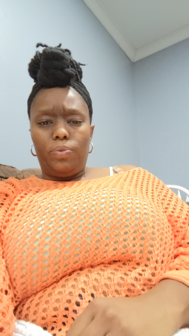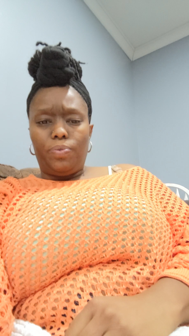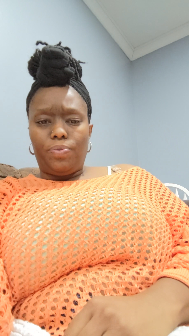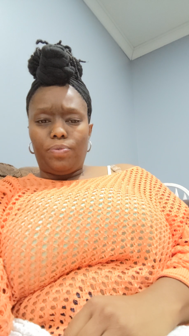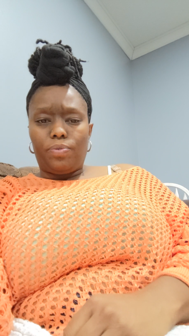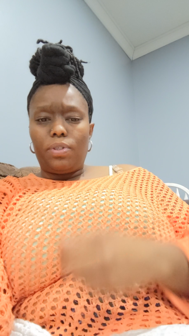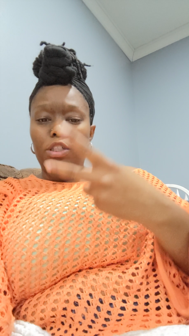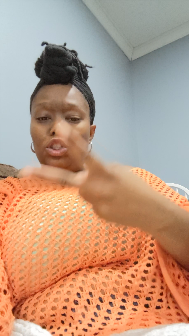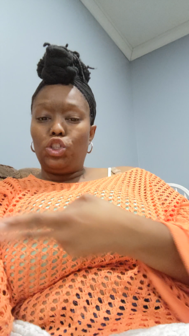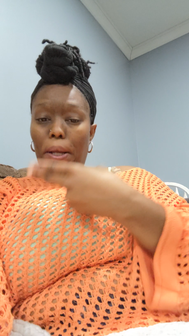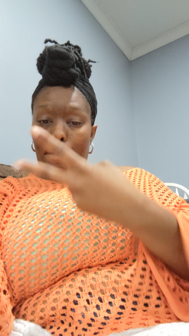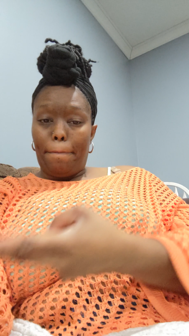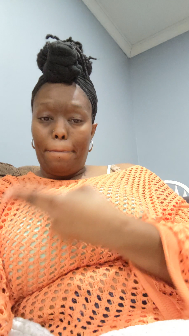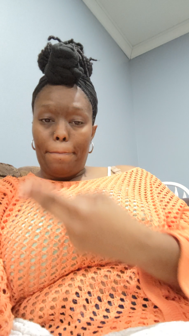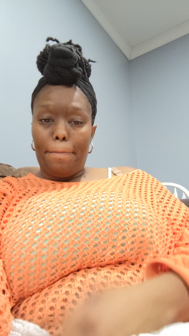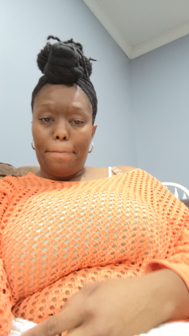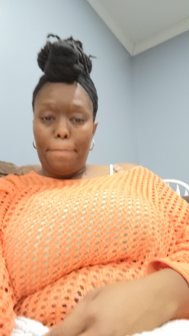sheep